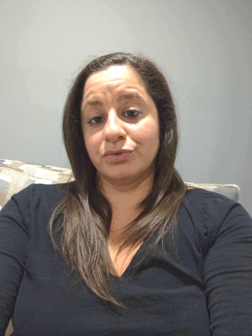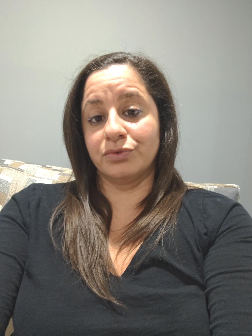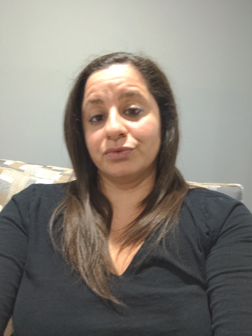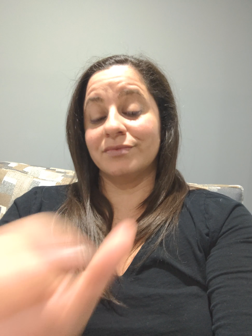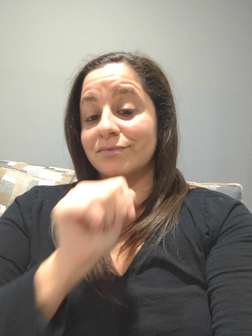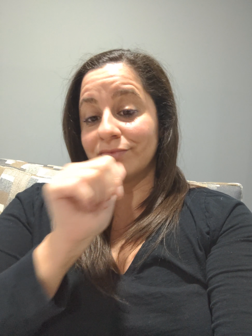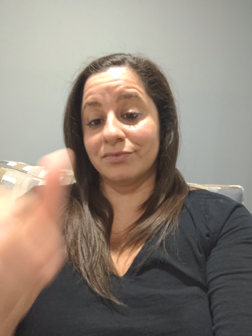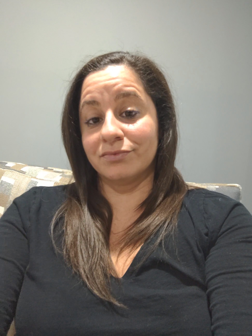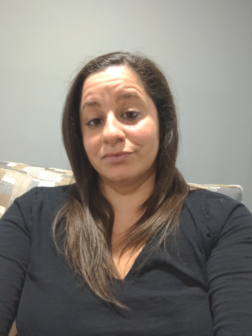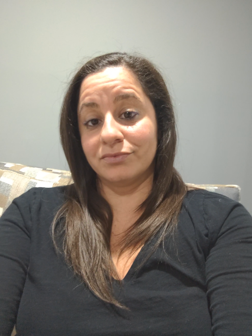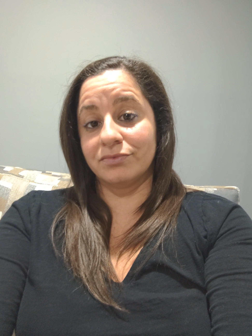not